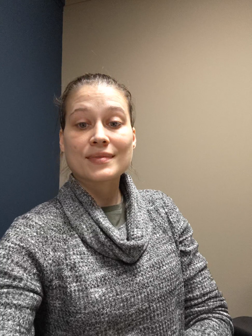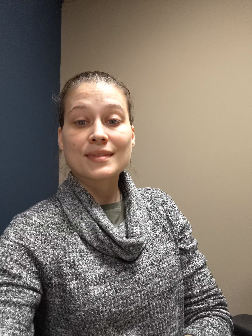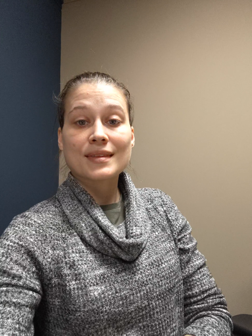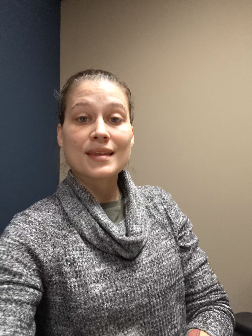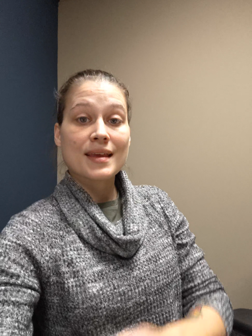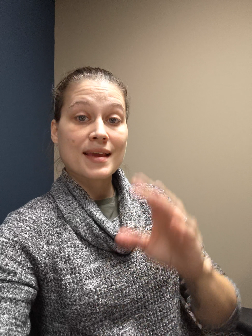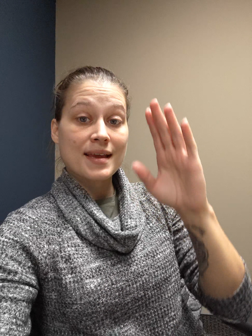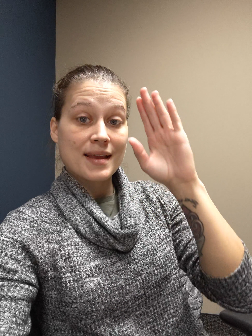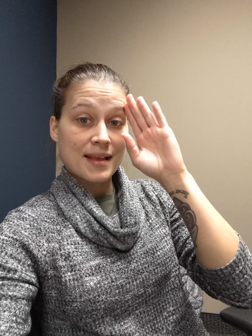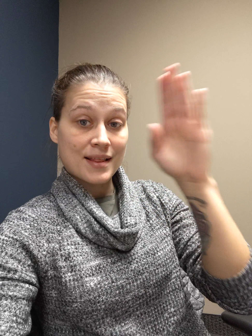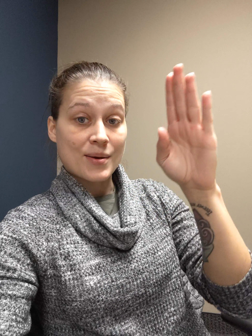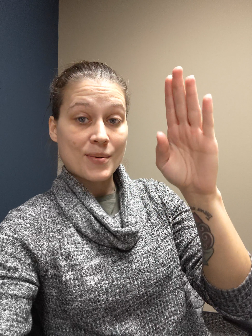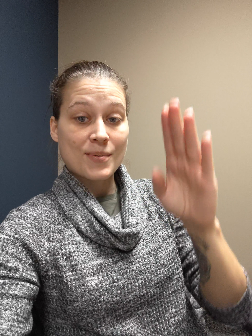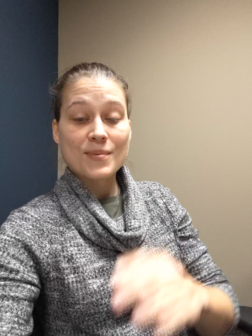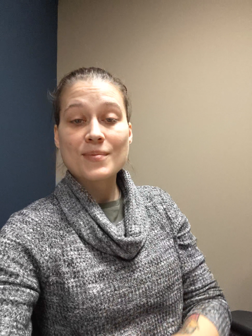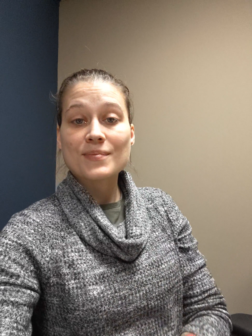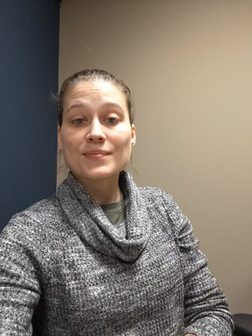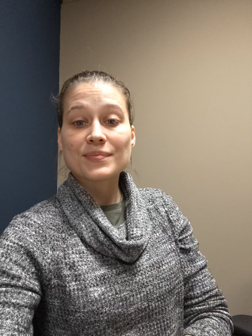hello